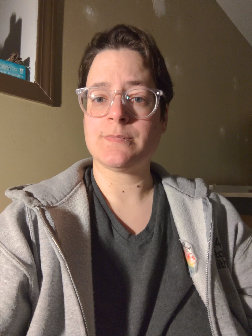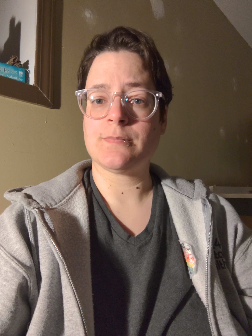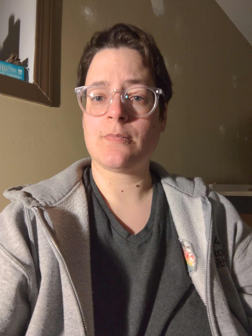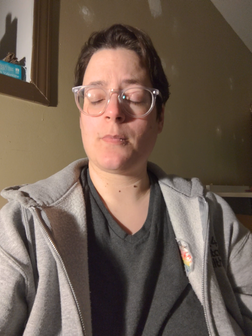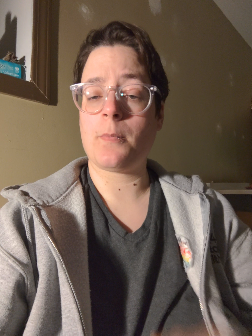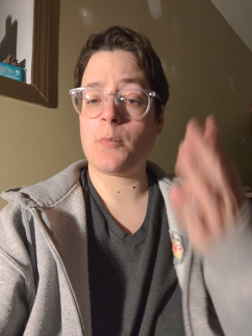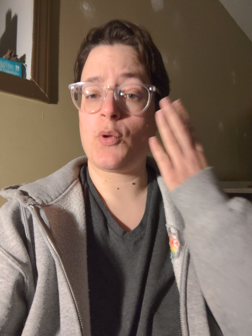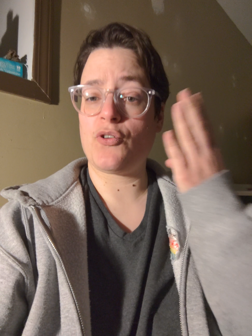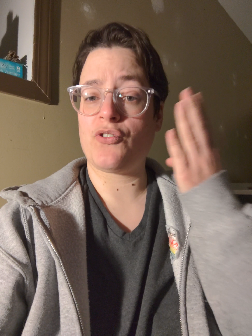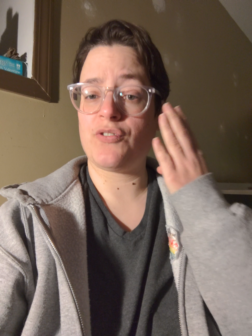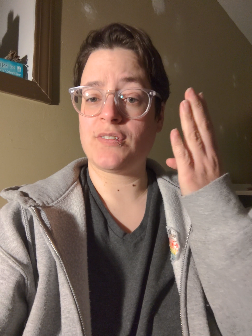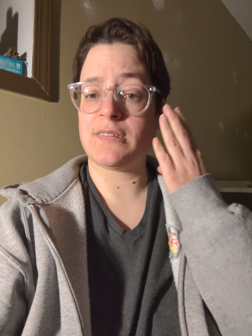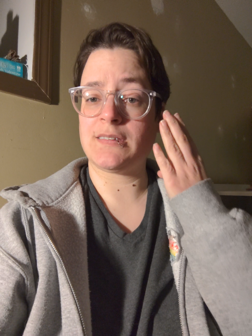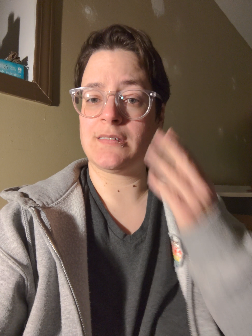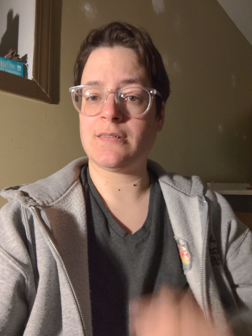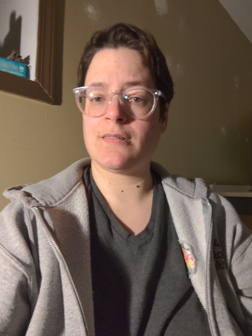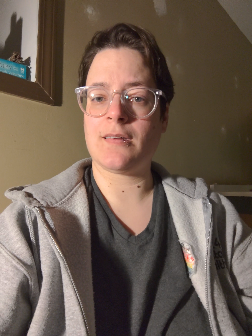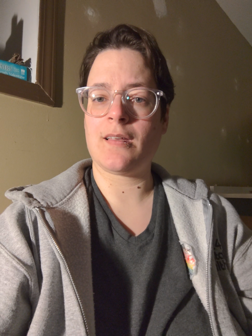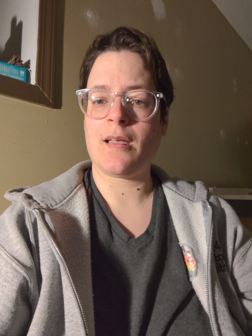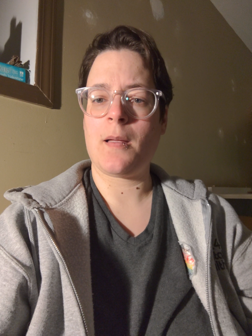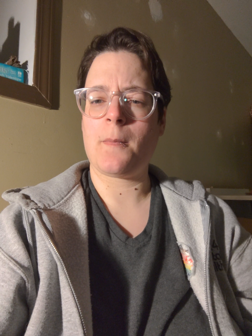morning